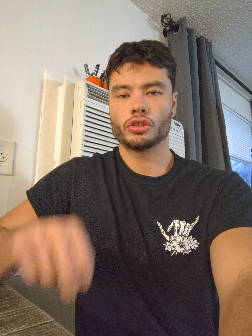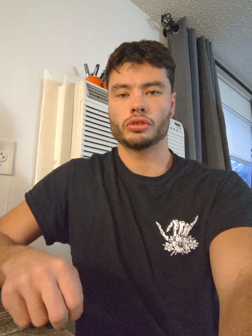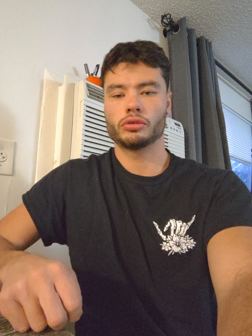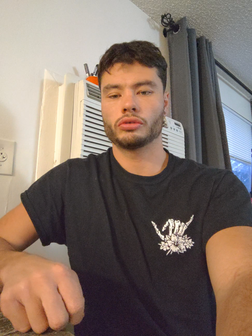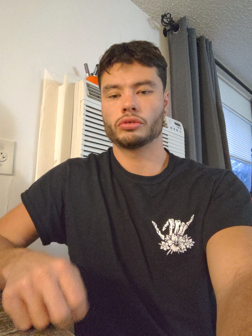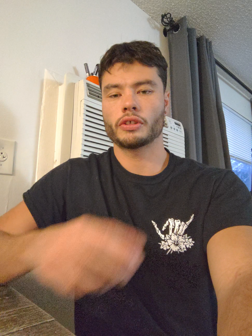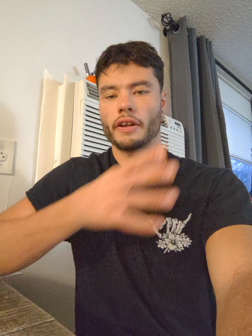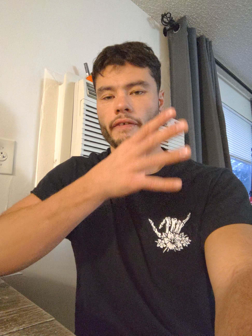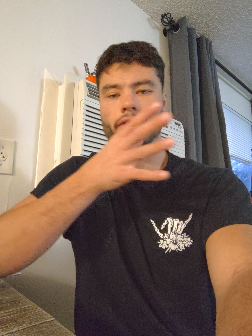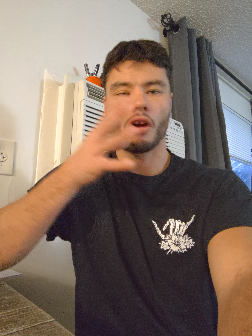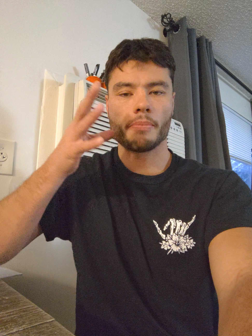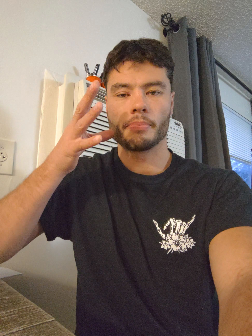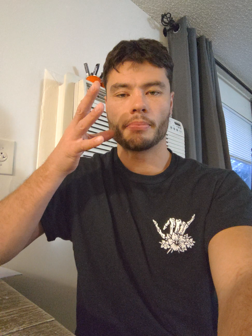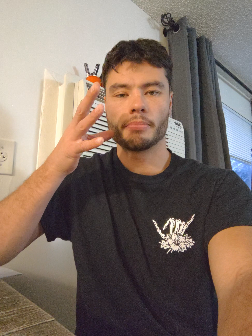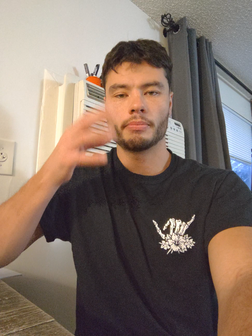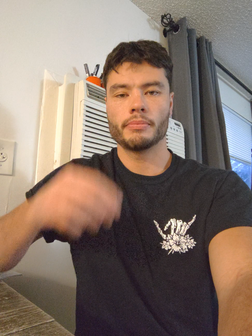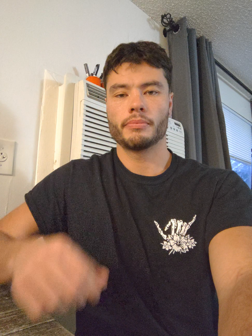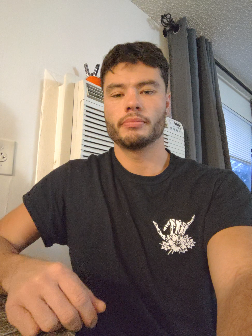farm